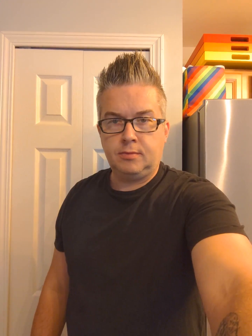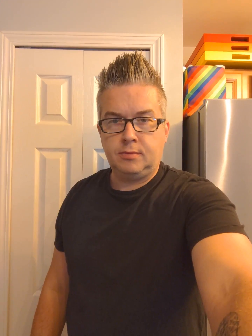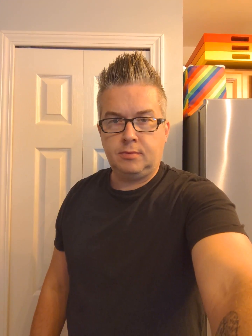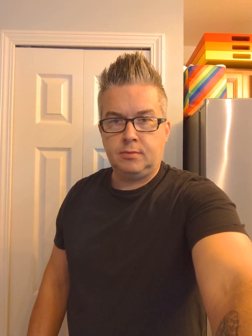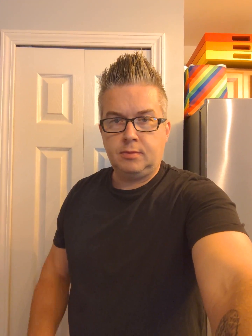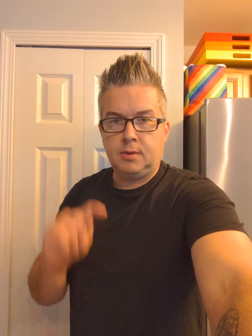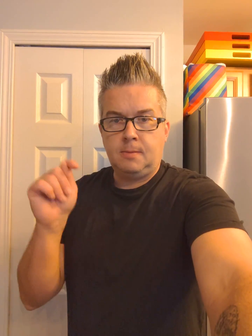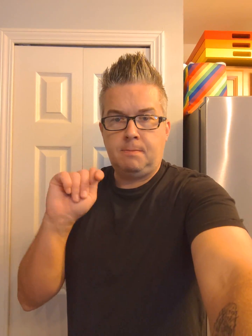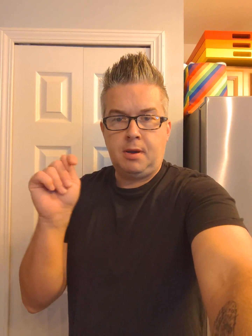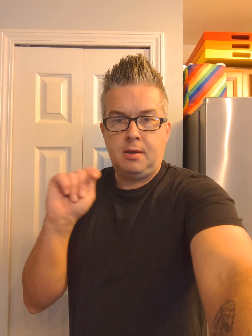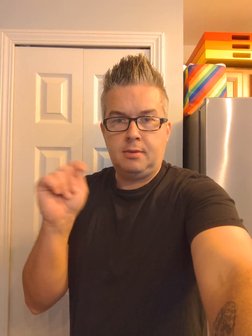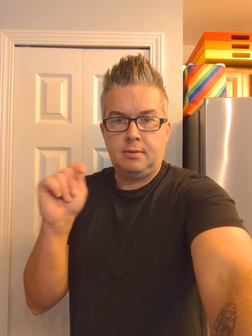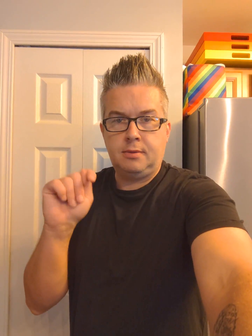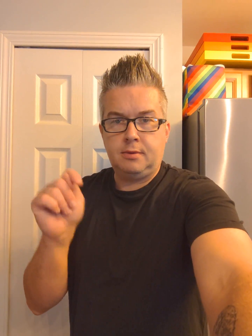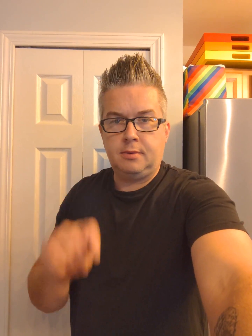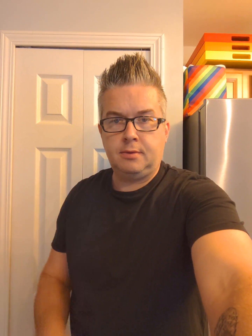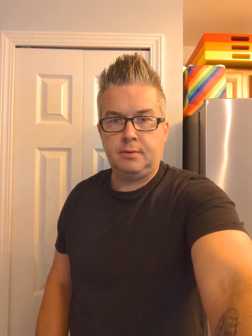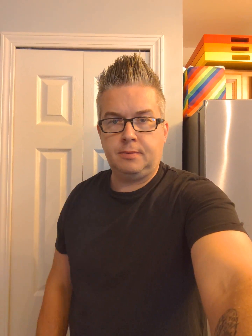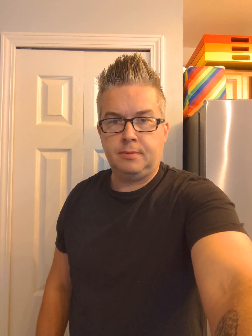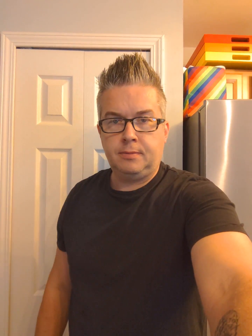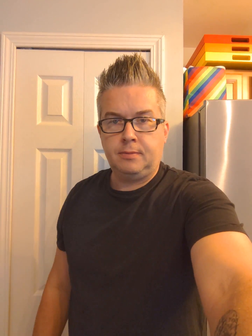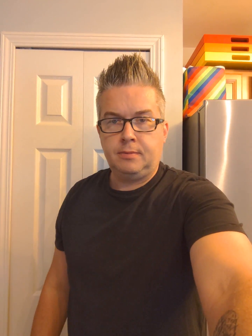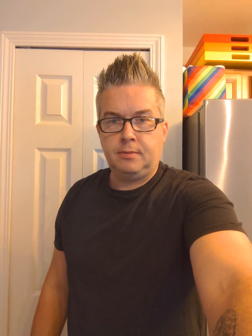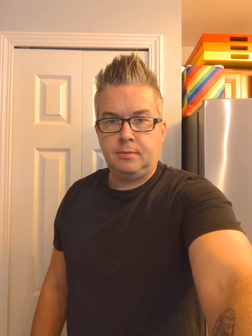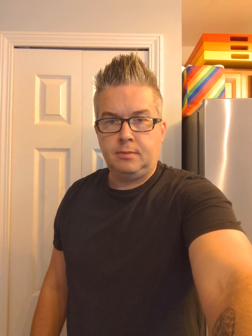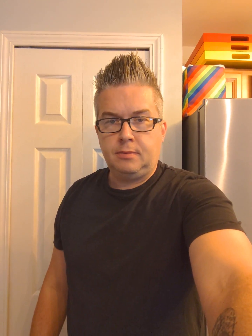bathroom